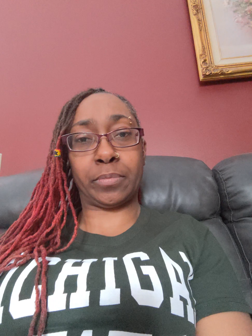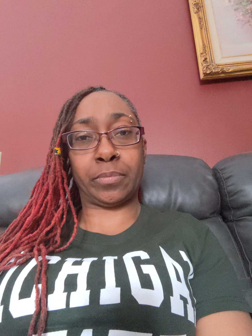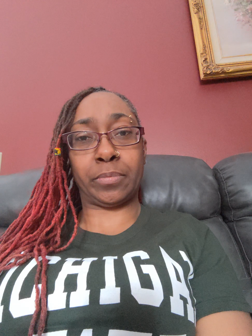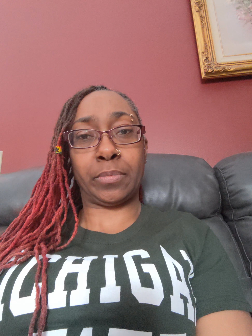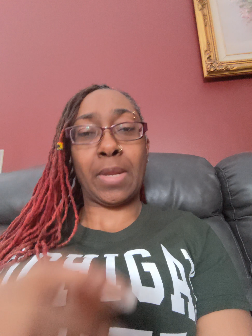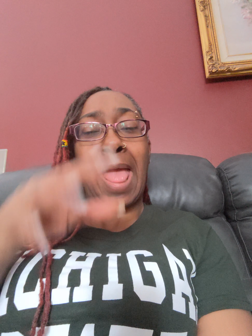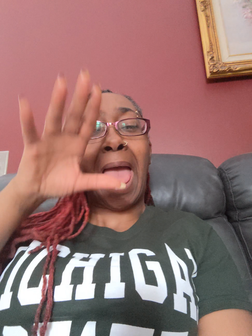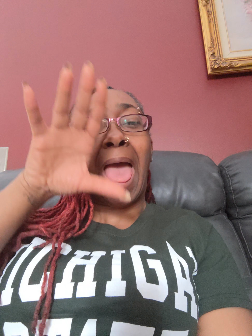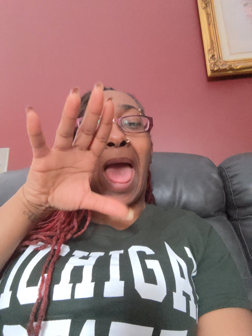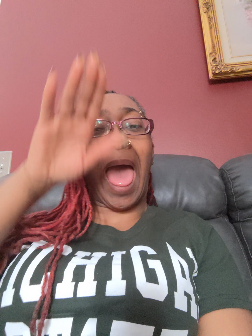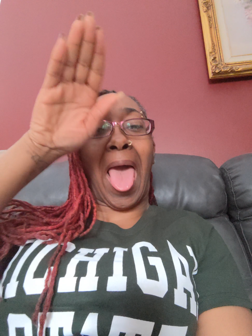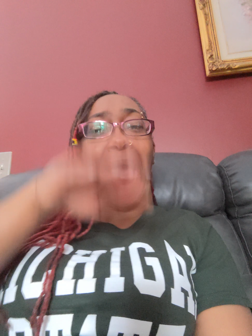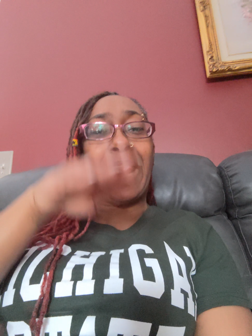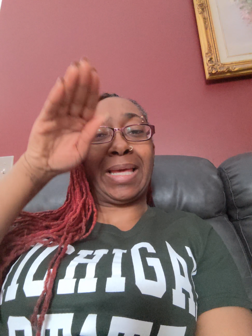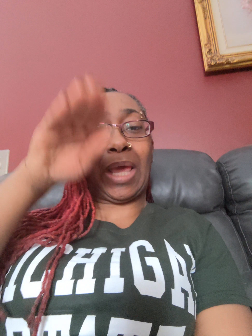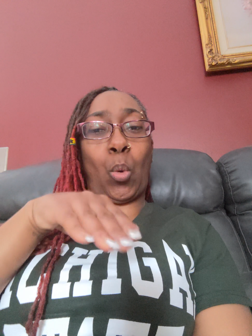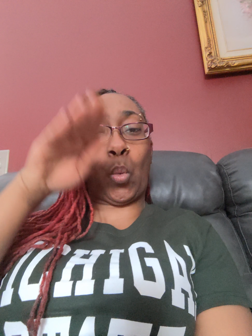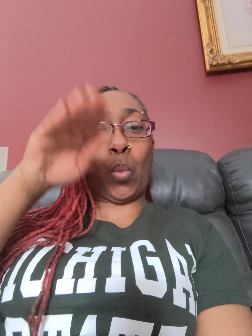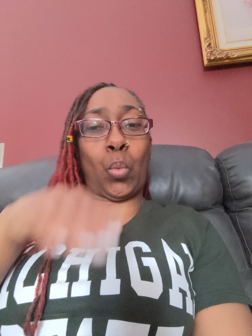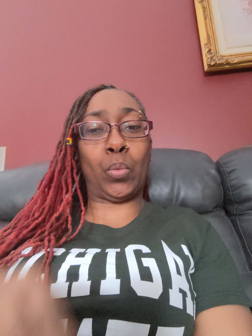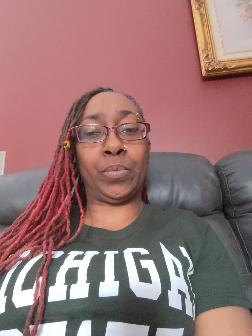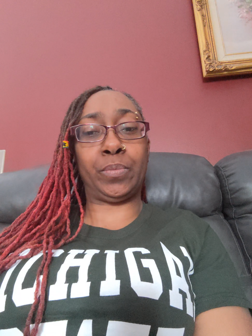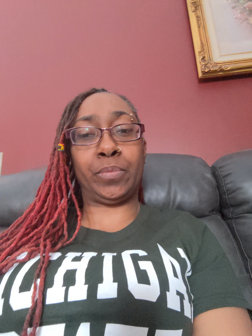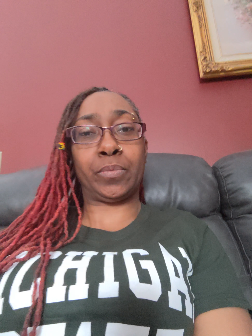alligator